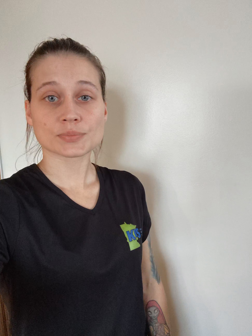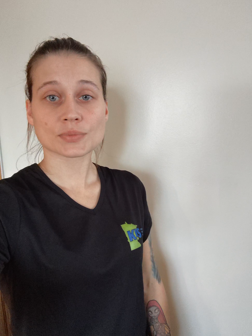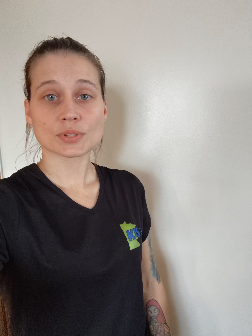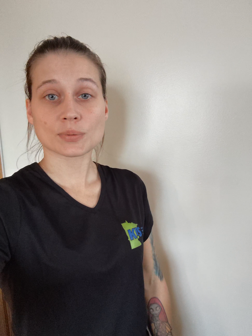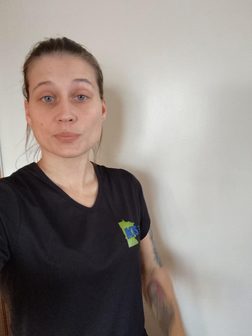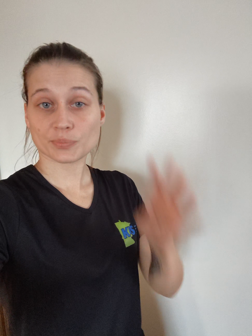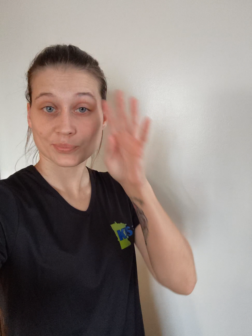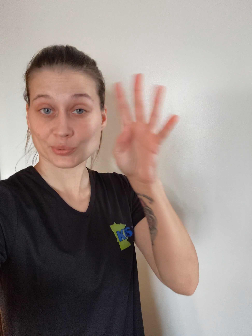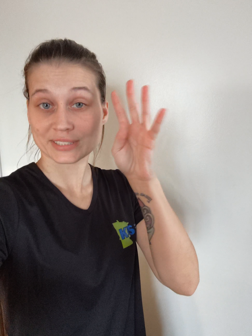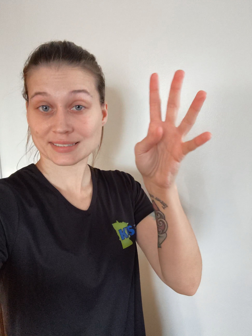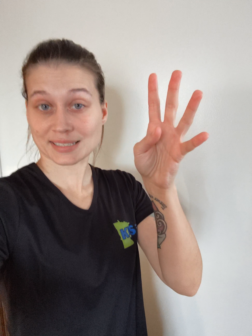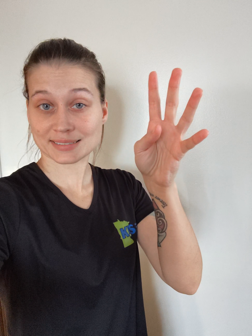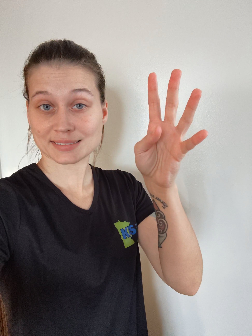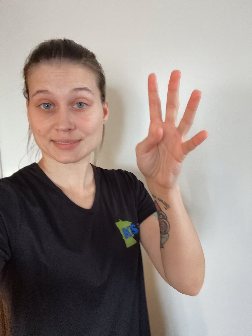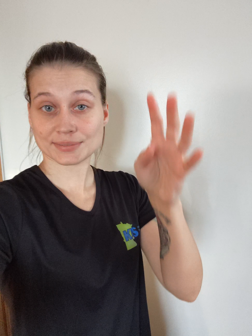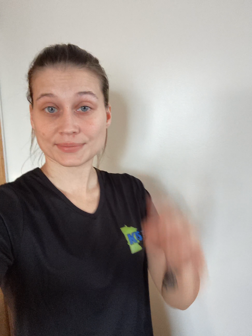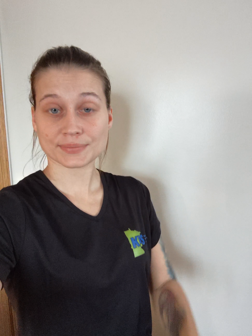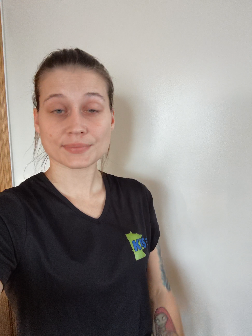pretend